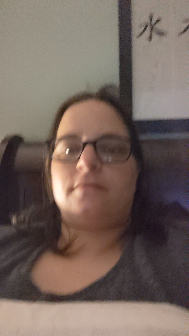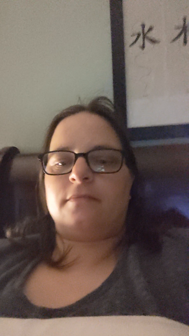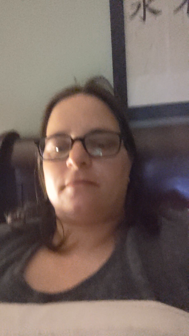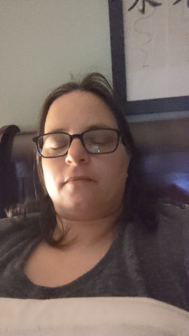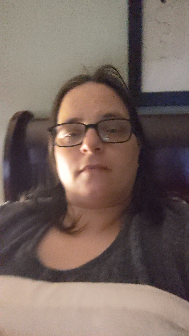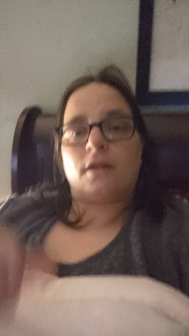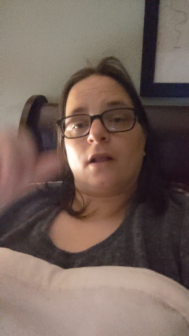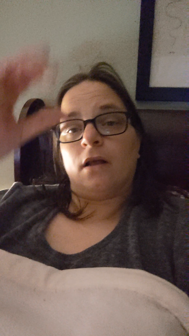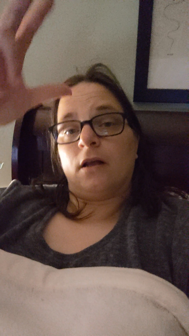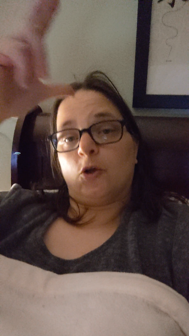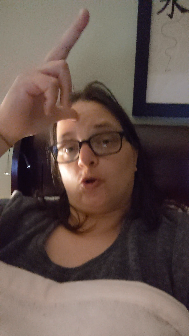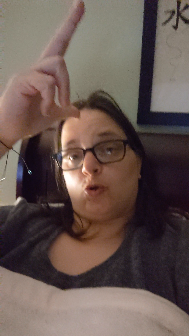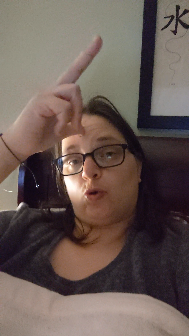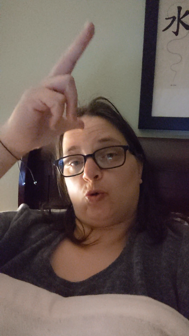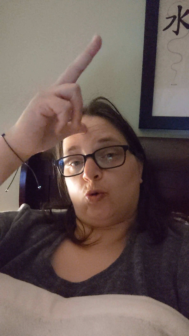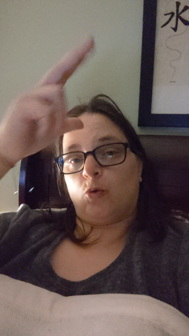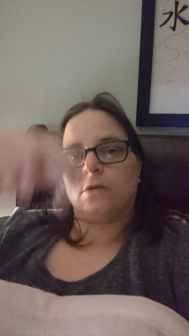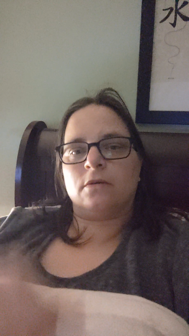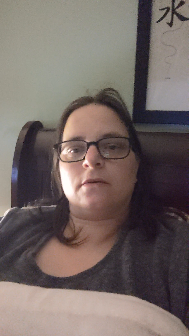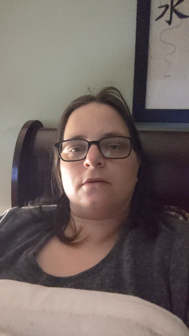rooster